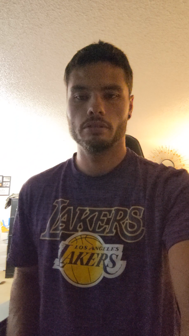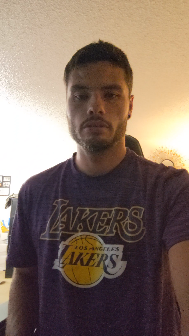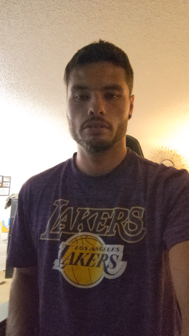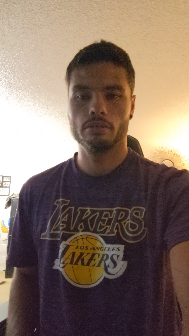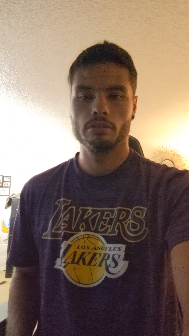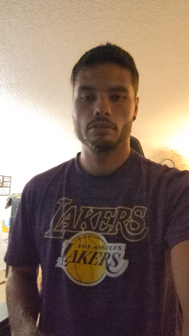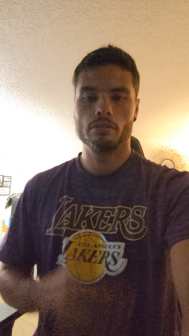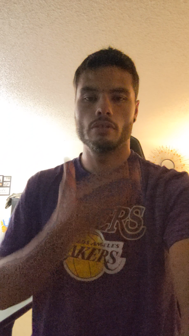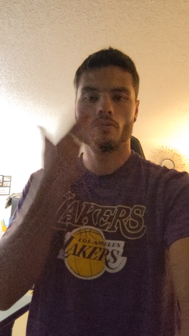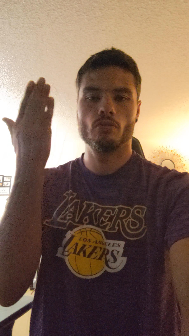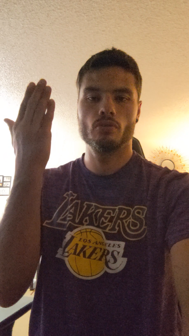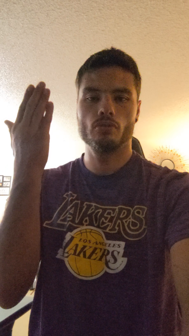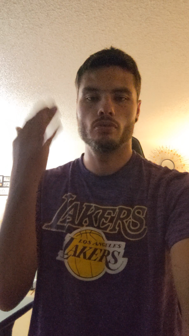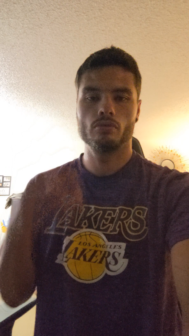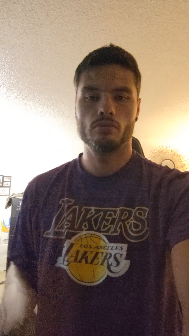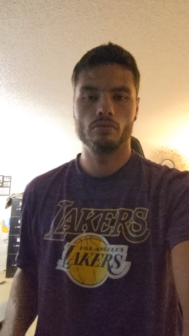all gone